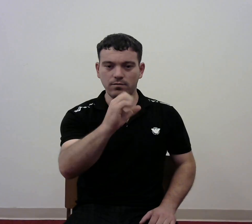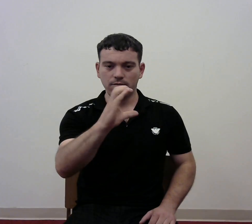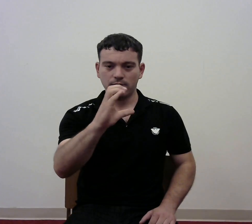S